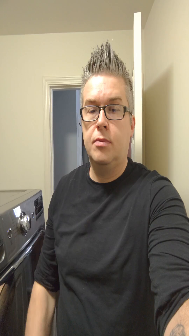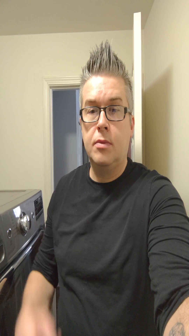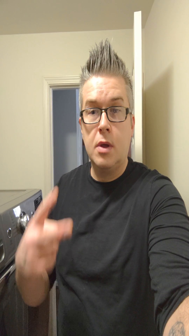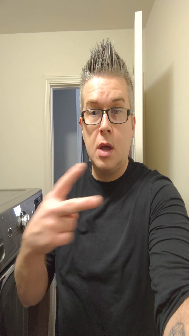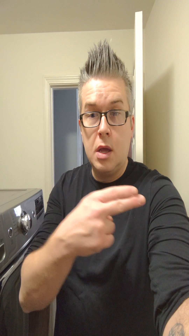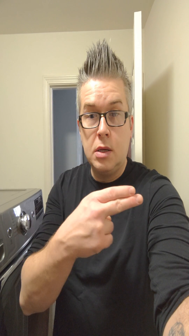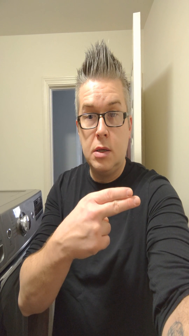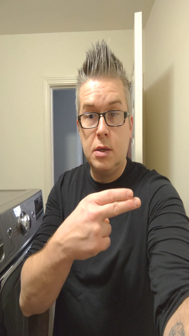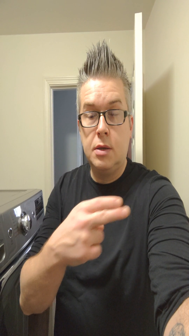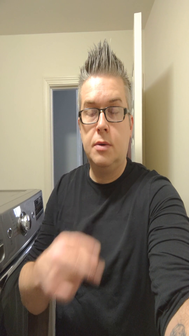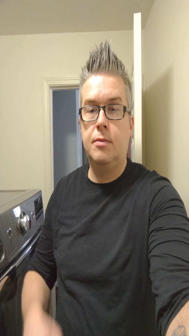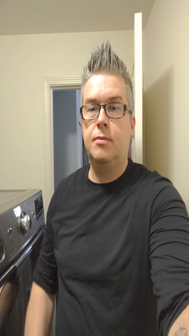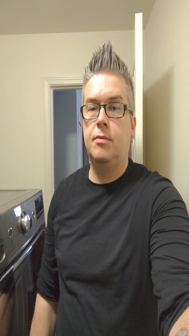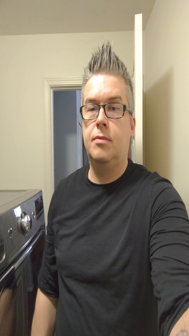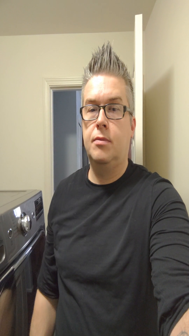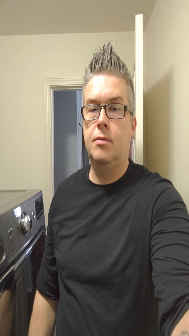cut